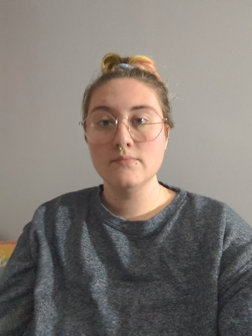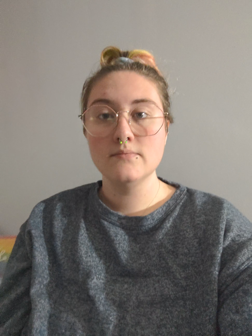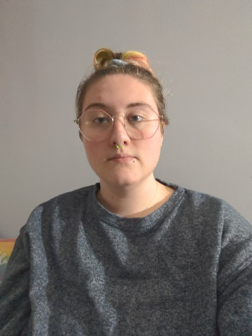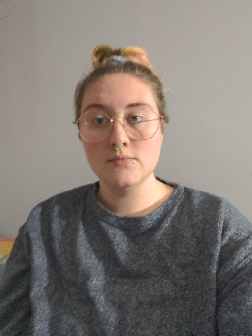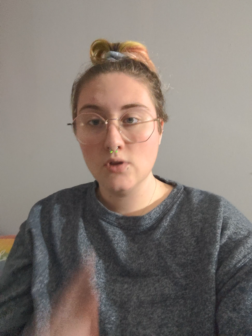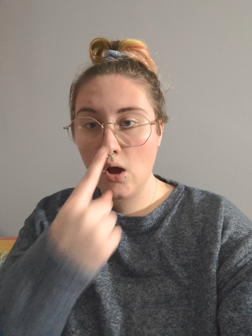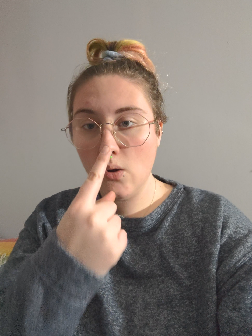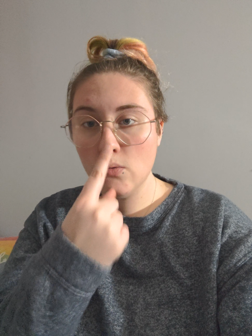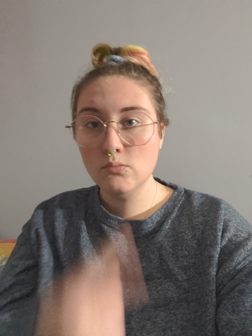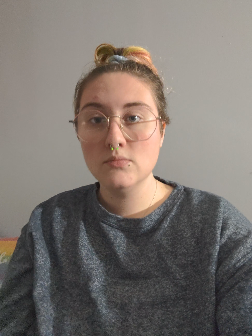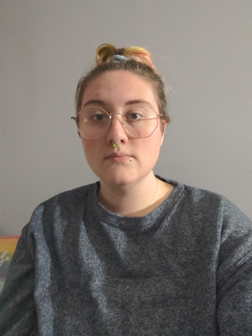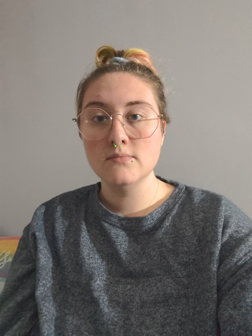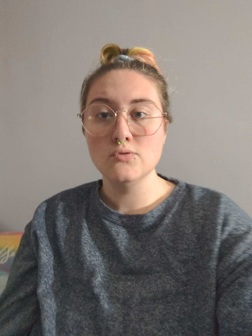nose